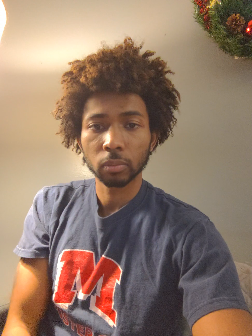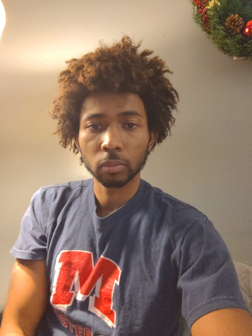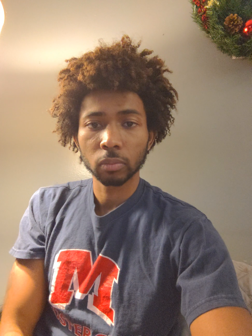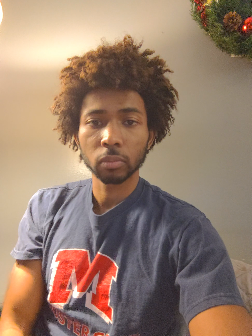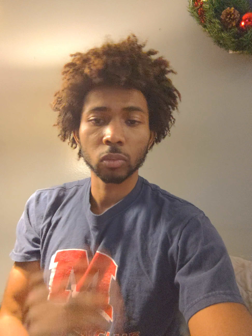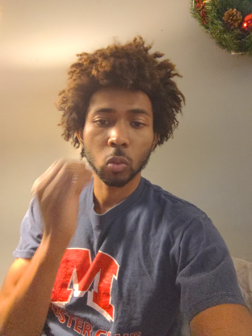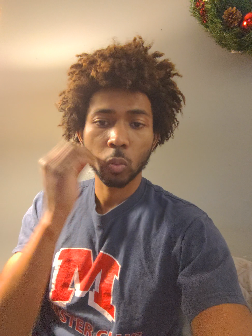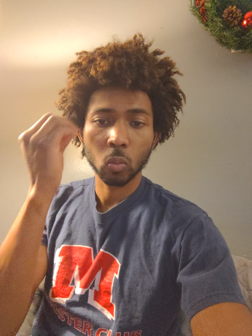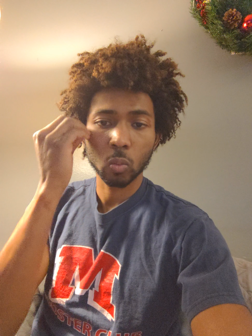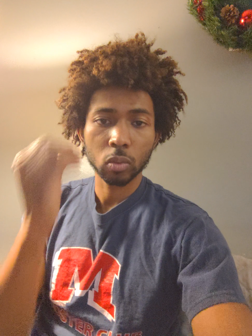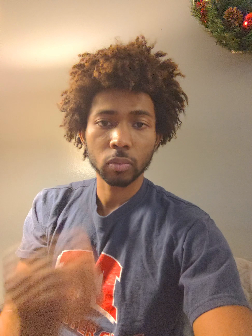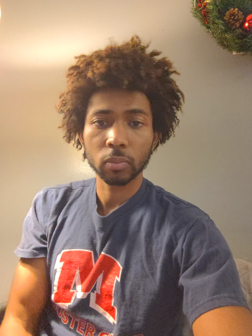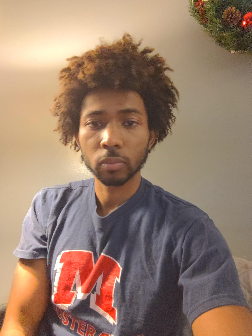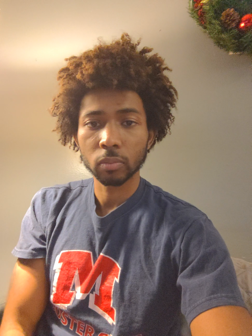home